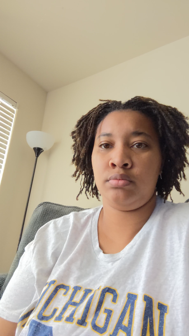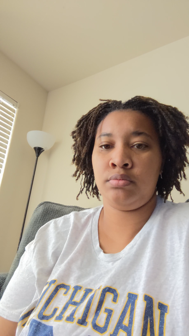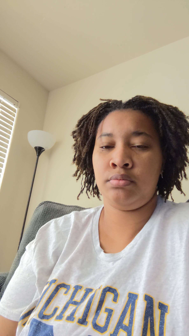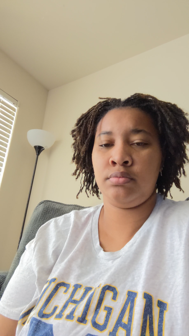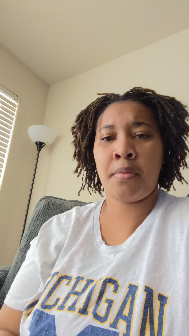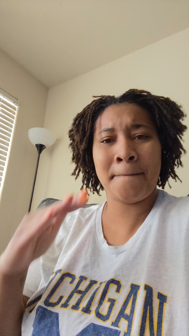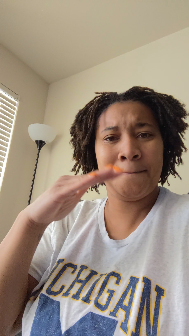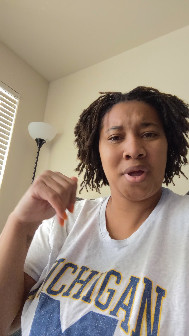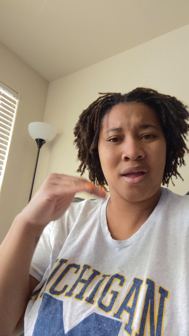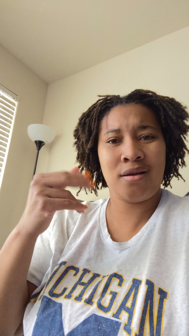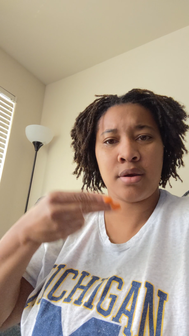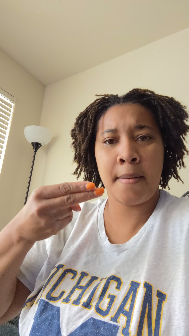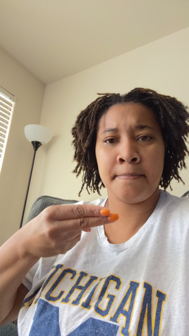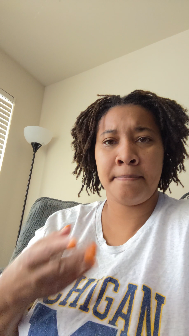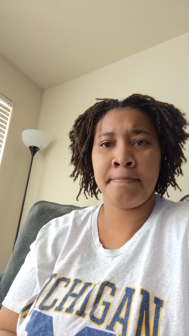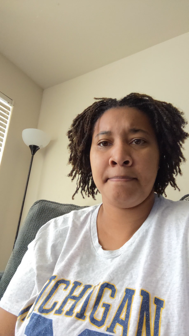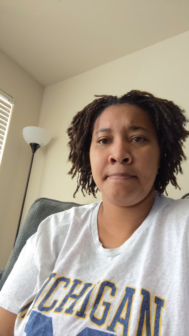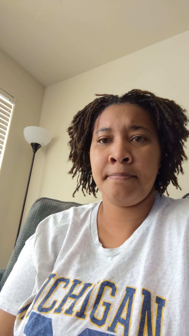pet's name